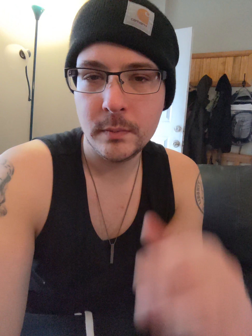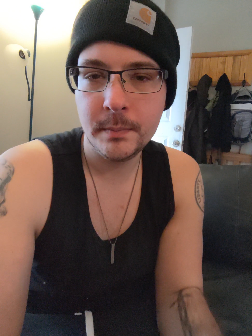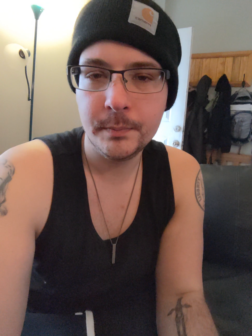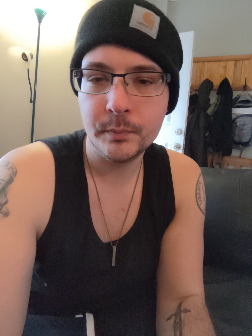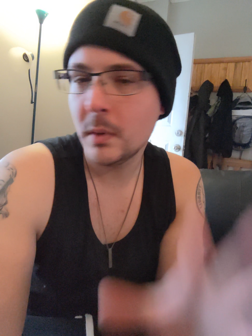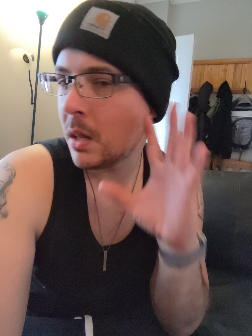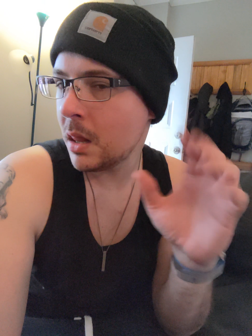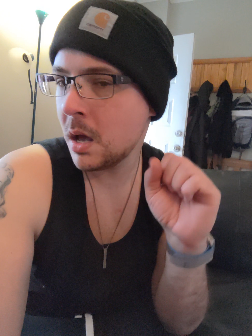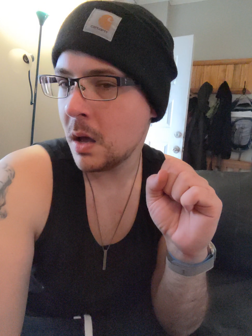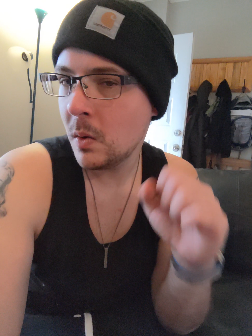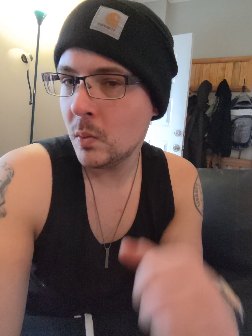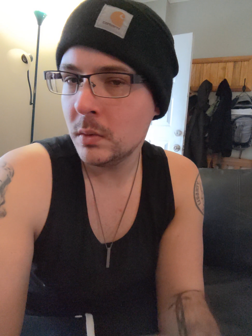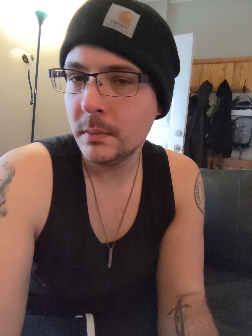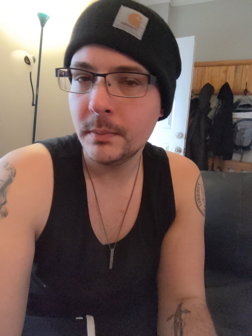loud